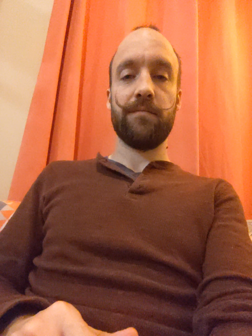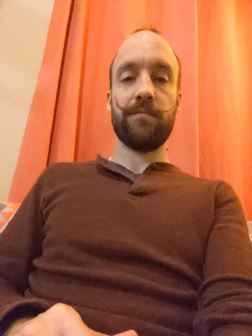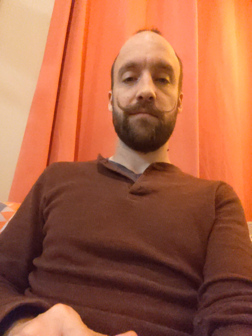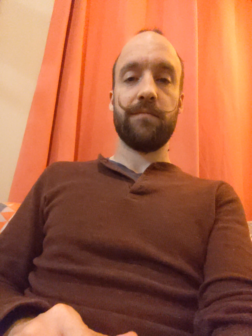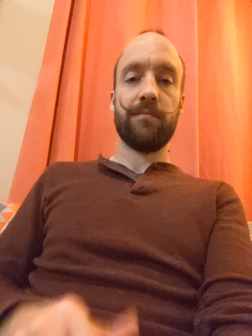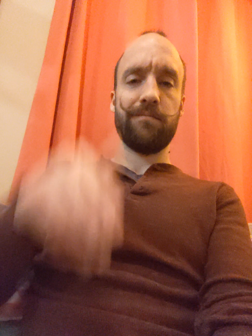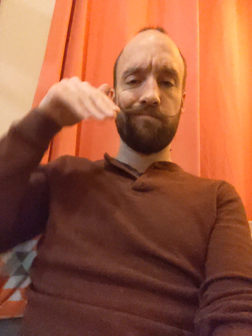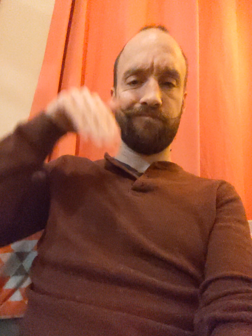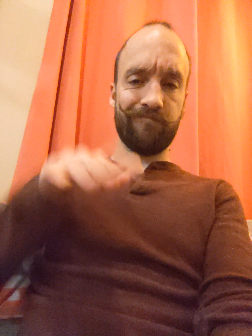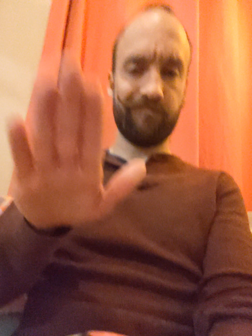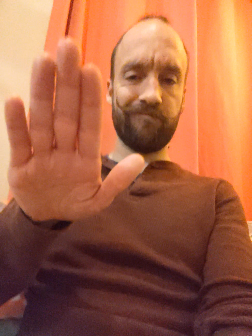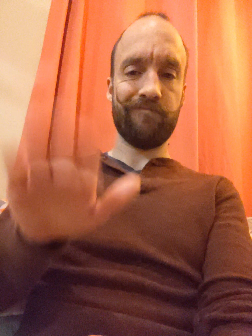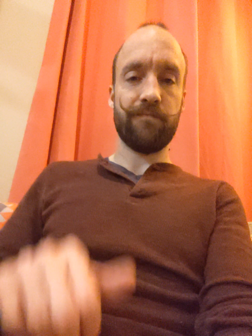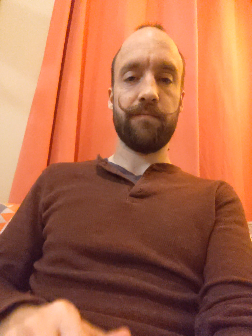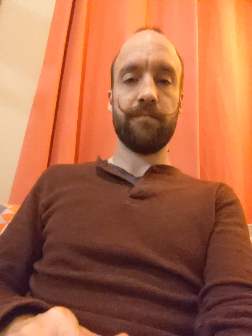into